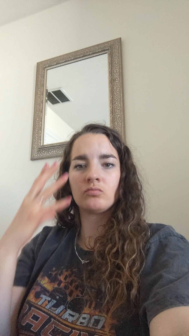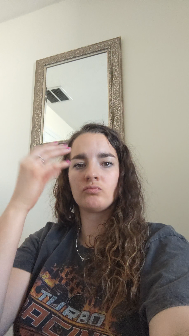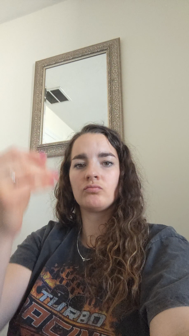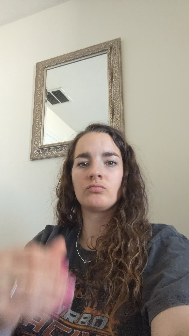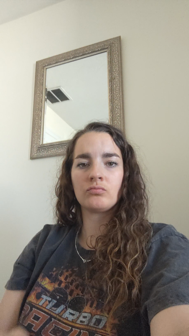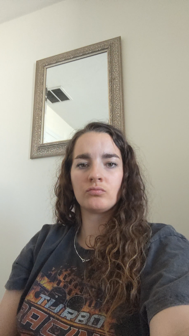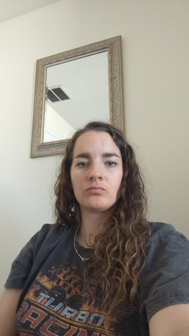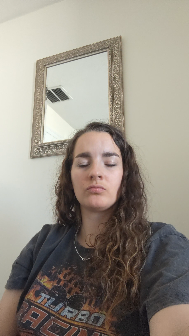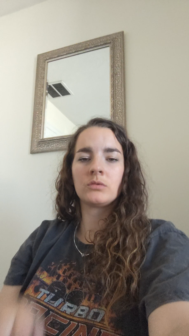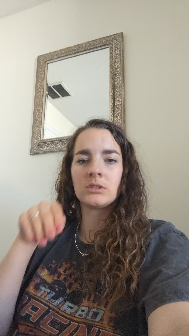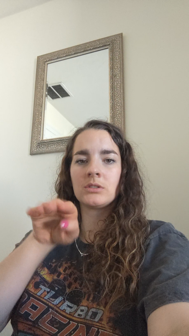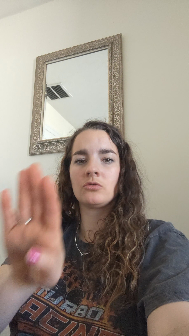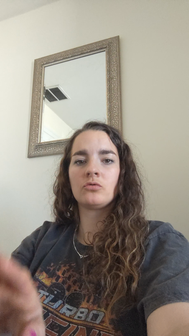enter